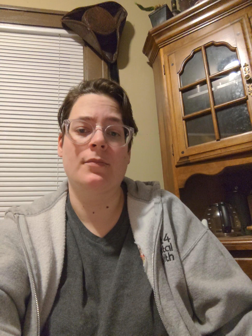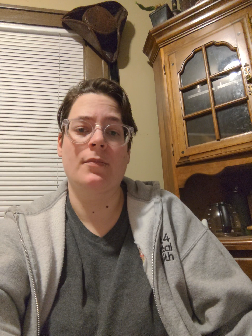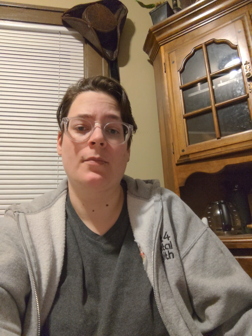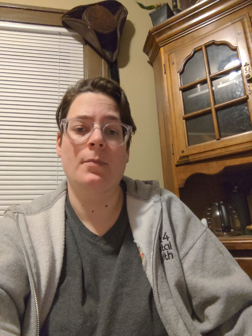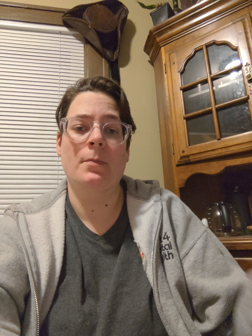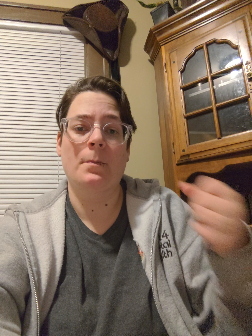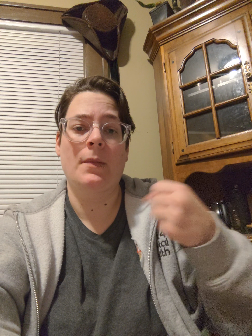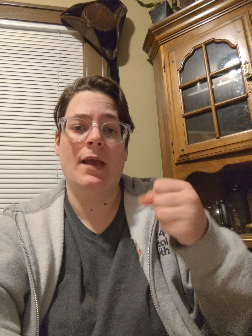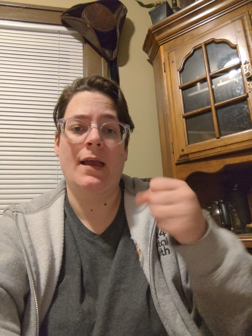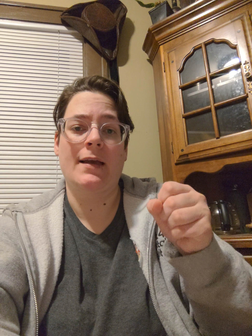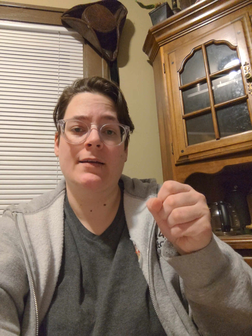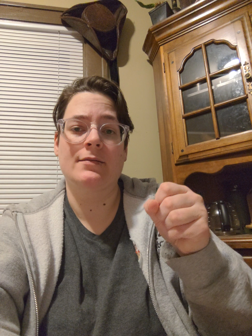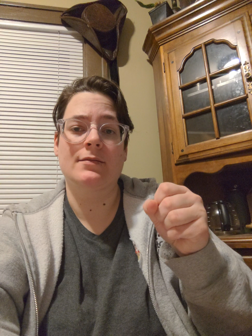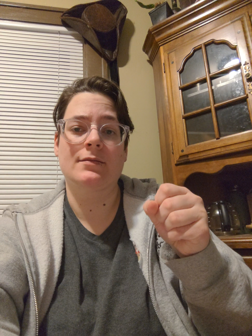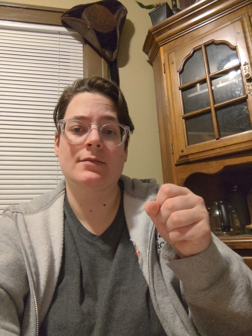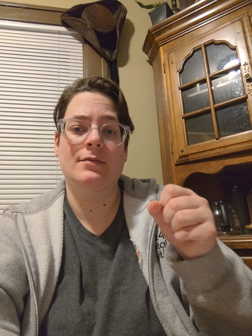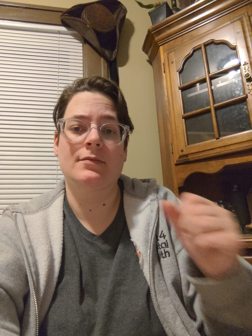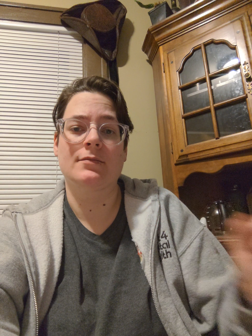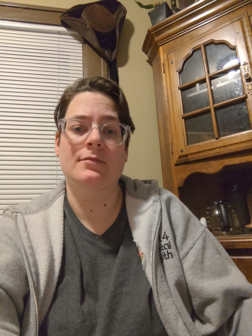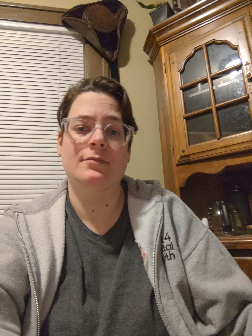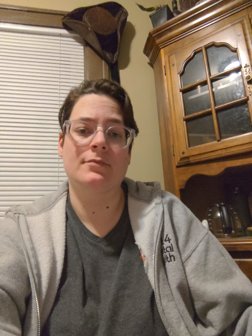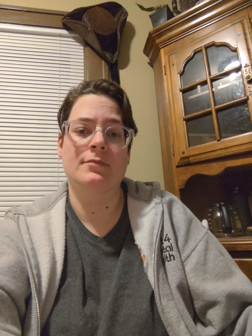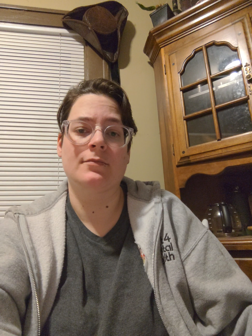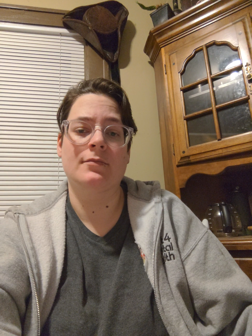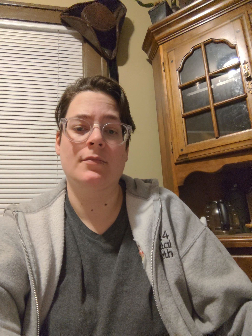make